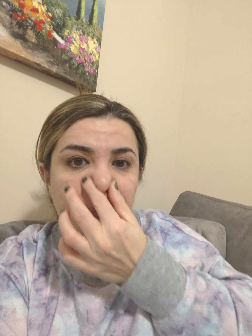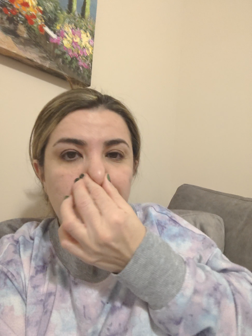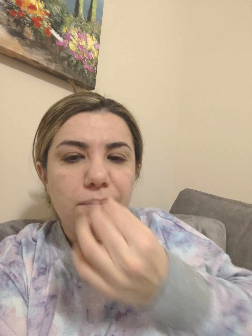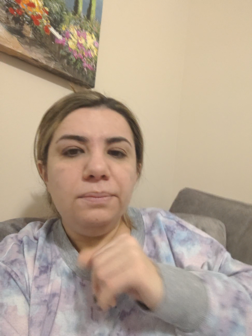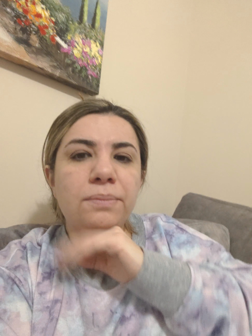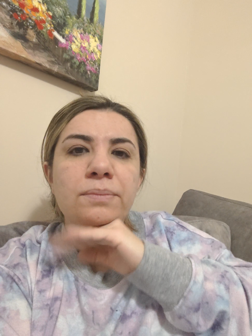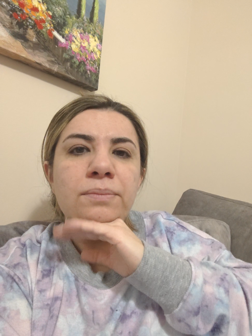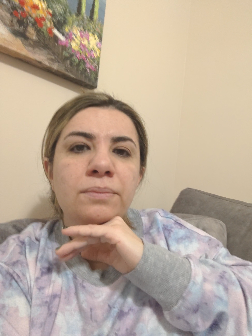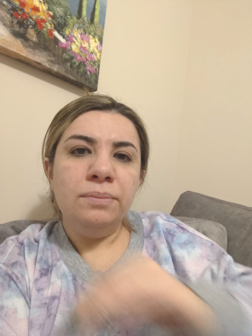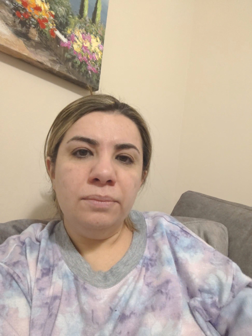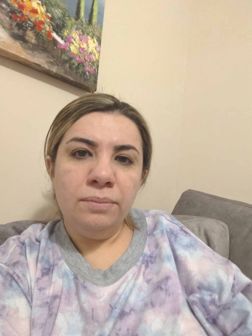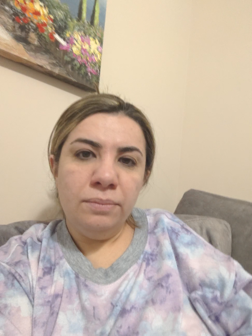pig